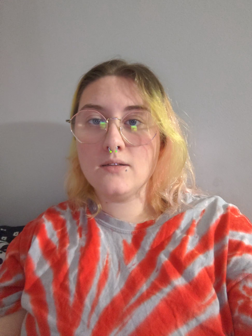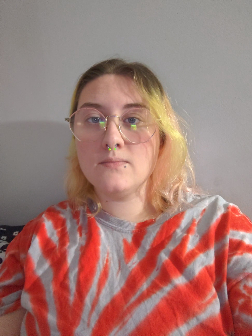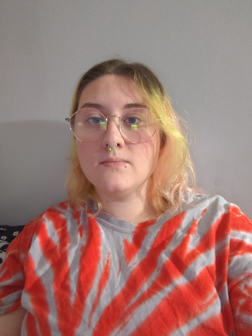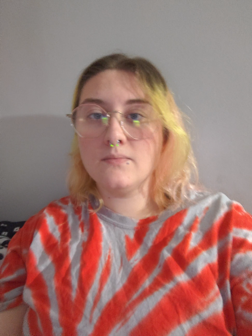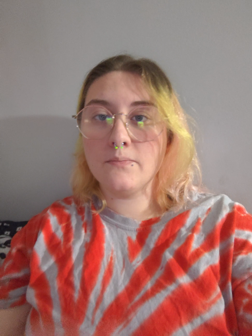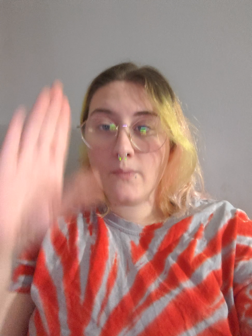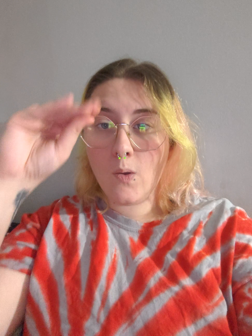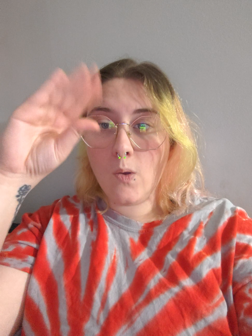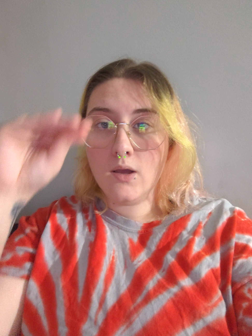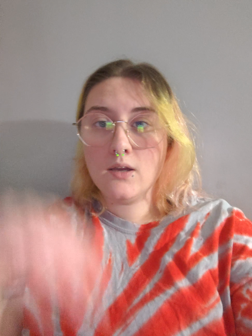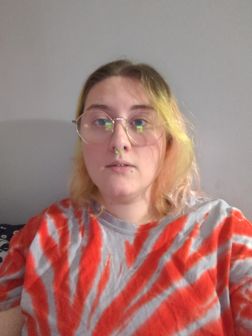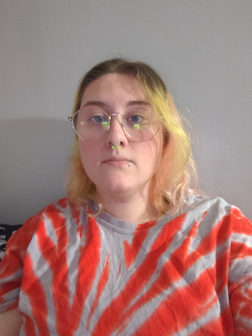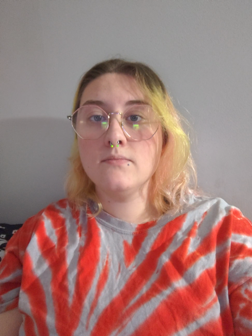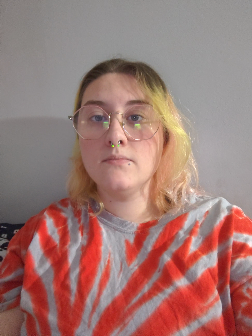boy